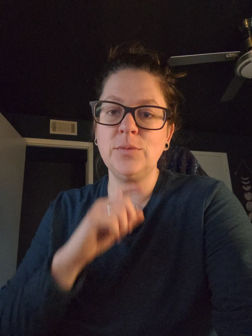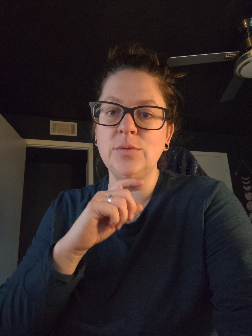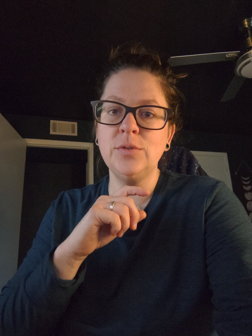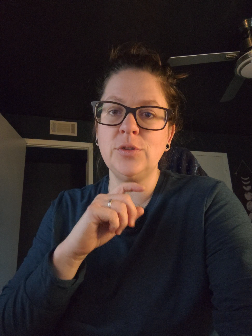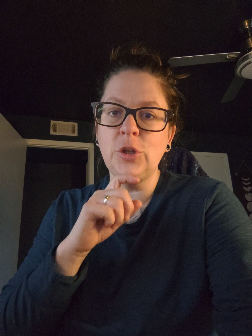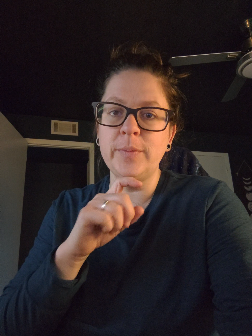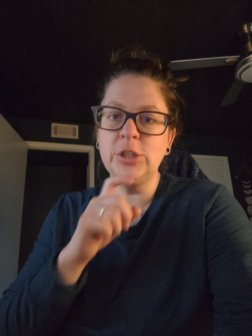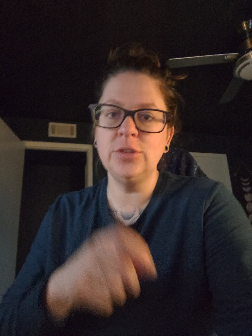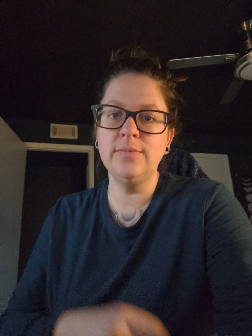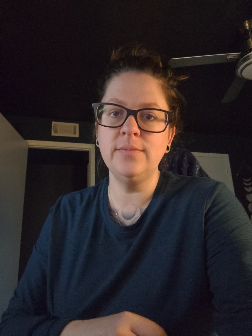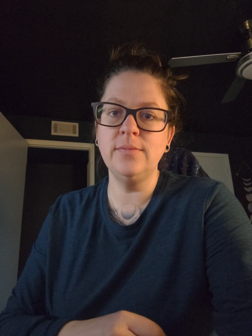garbage